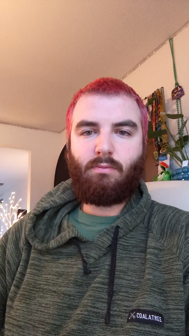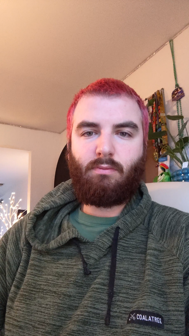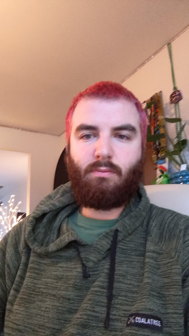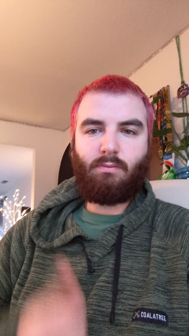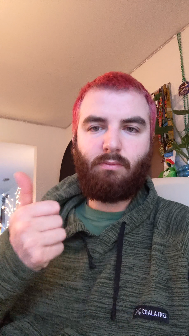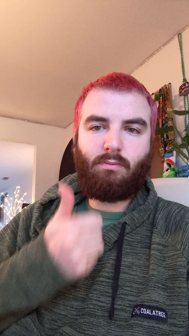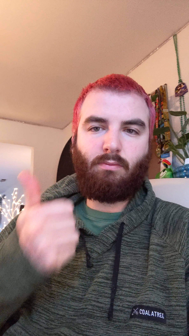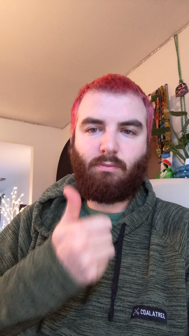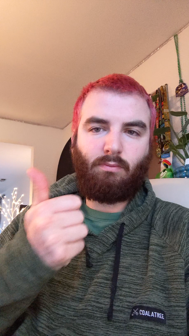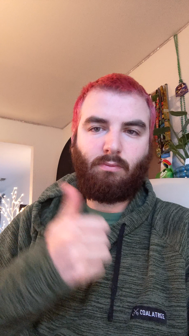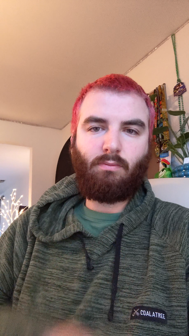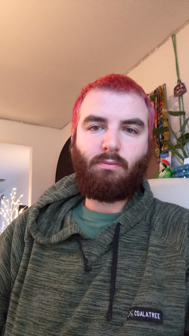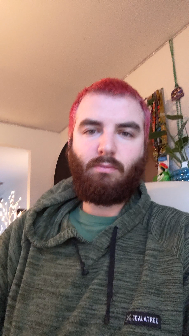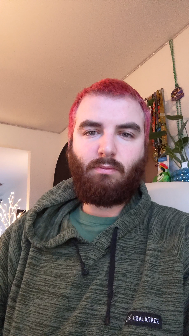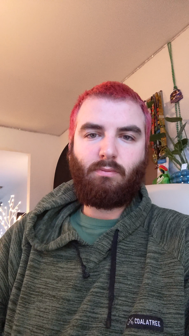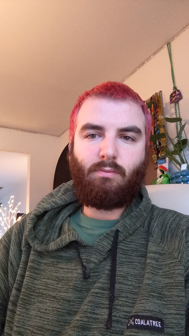chase